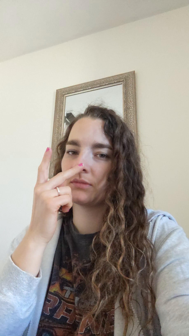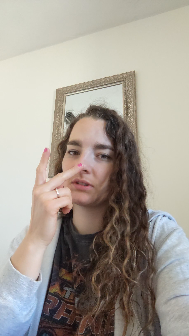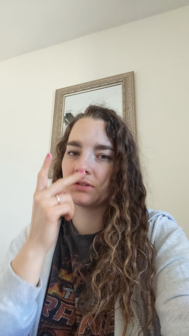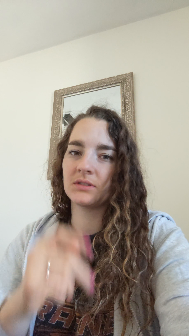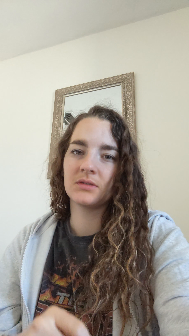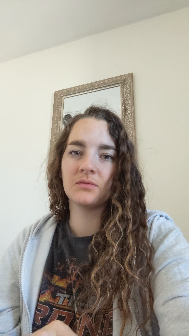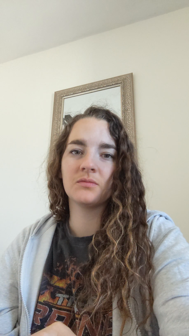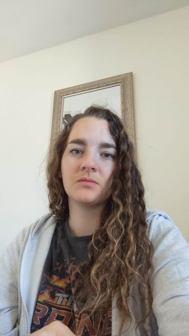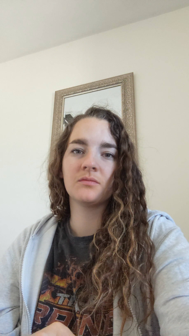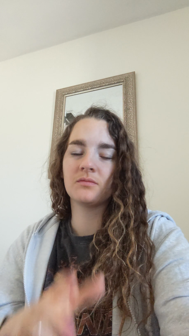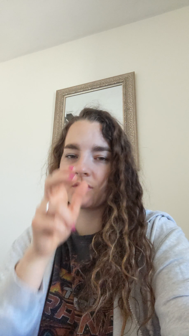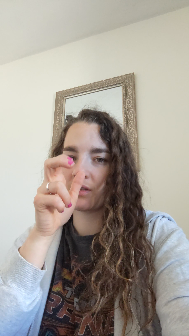ant